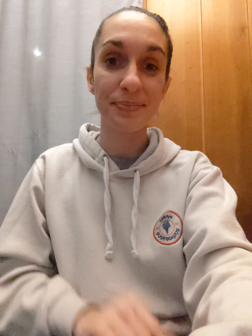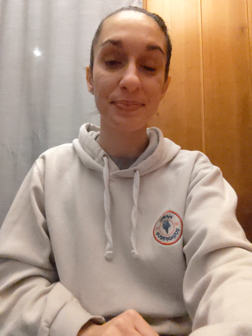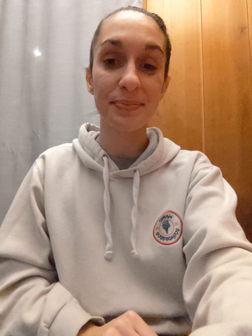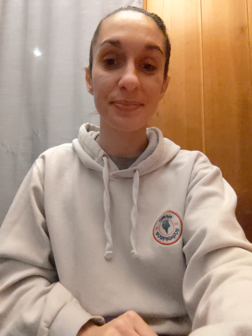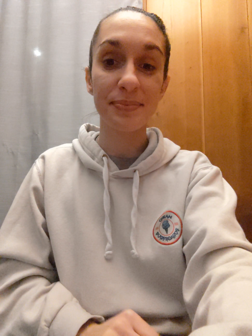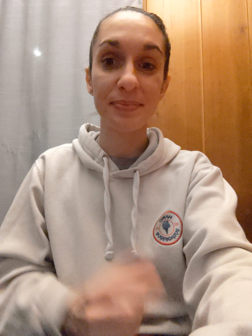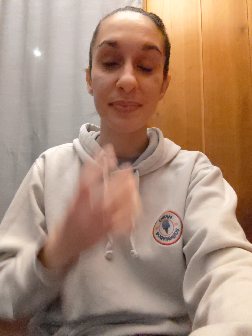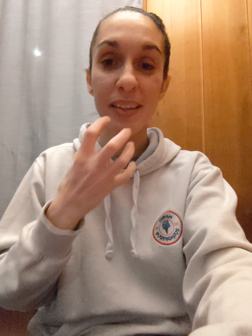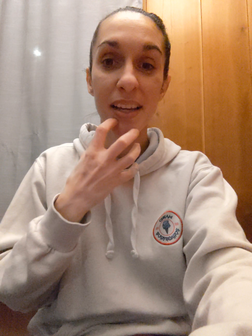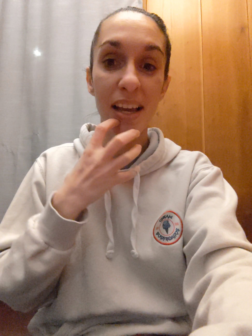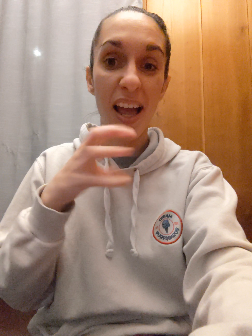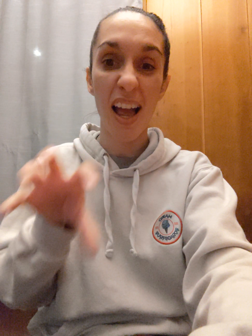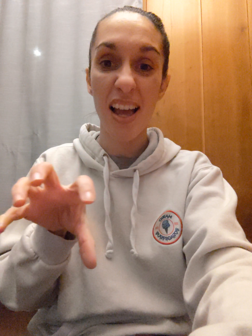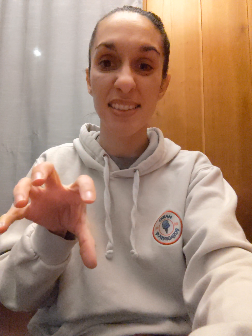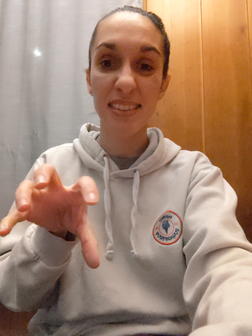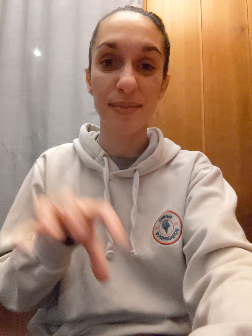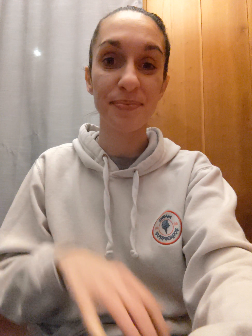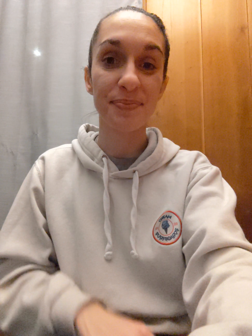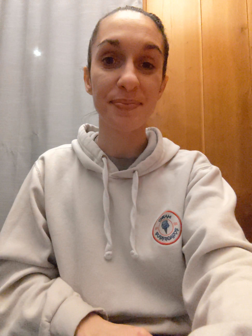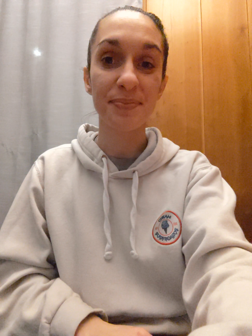hot